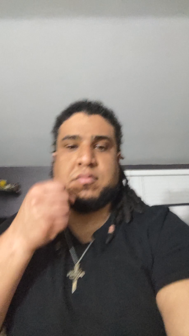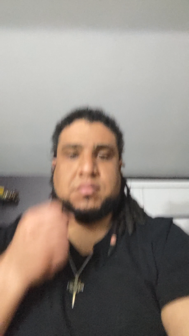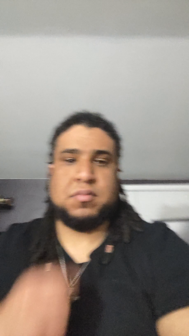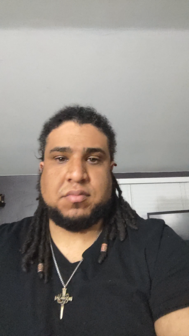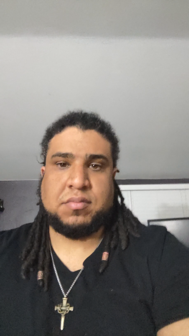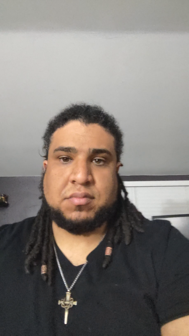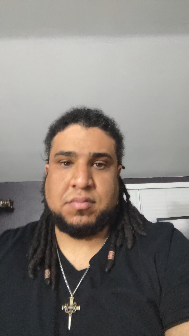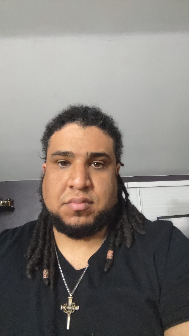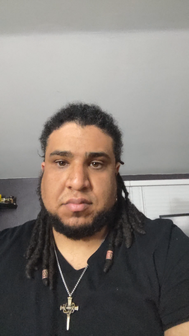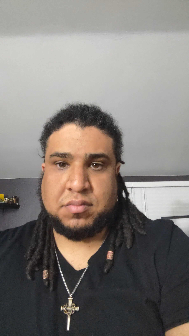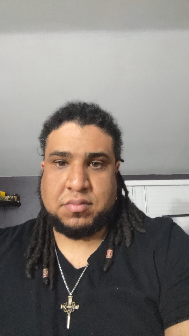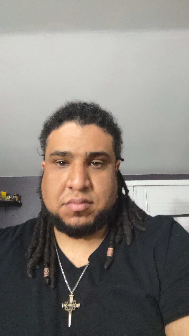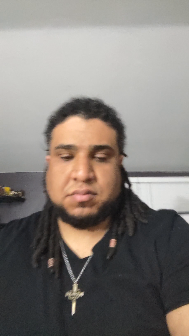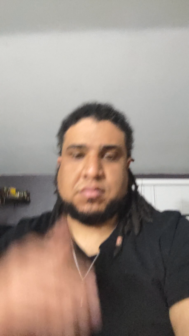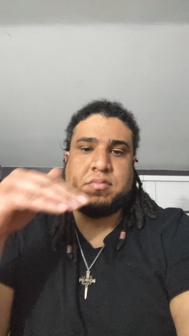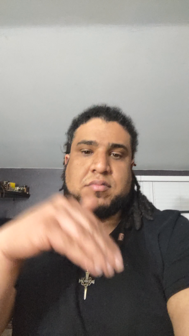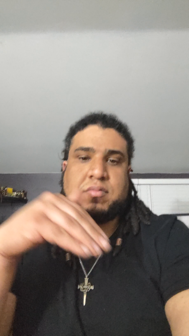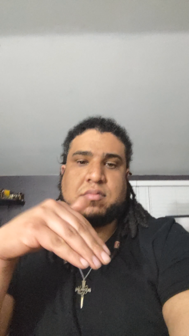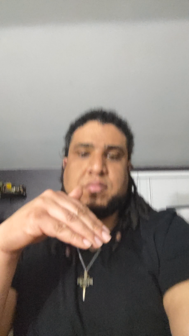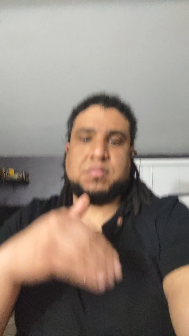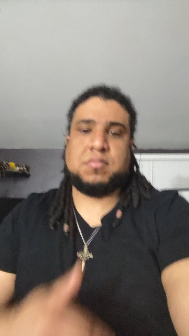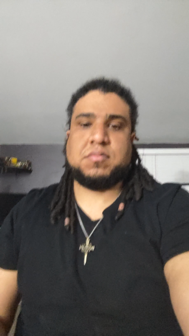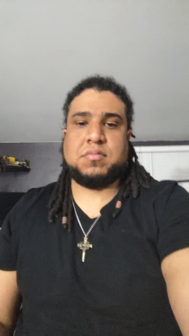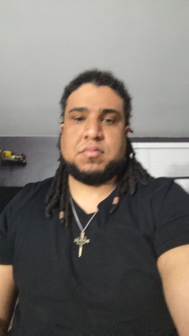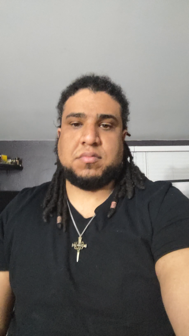doctor